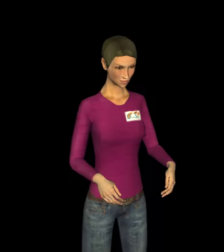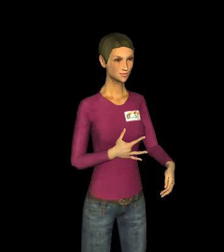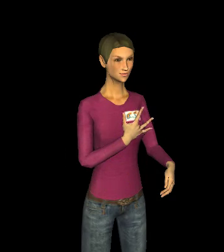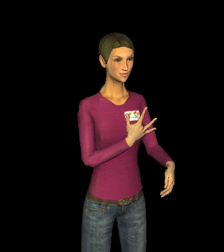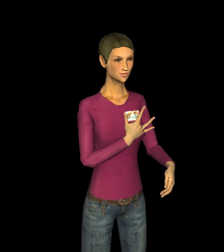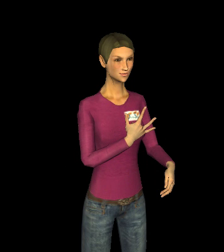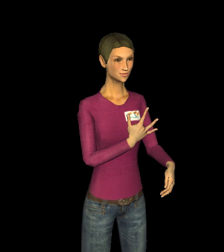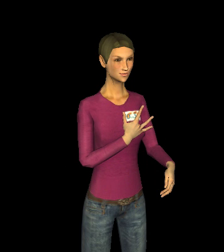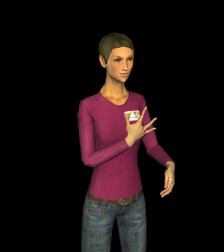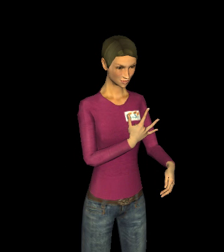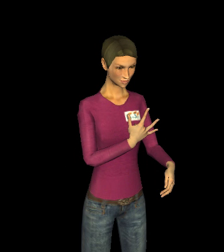قلب